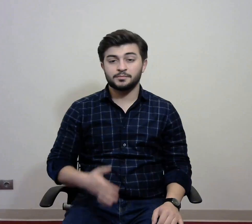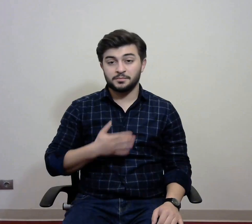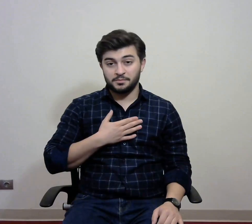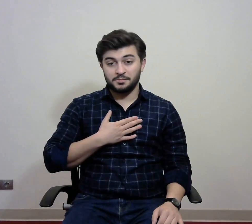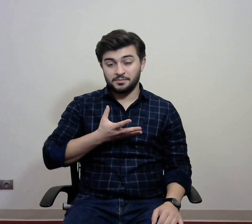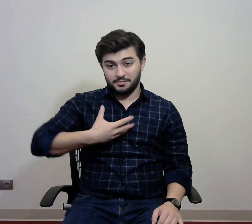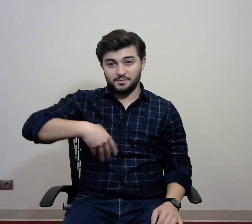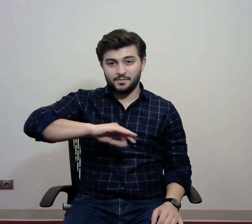biz